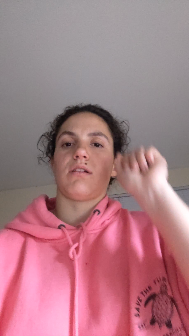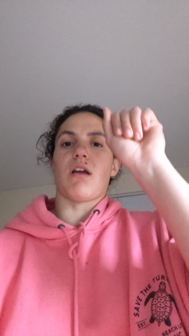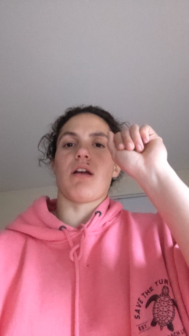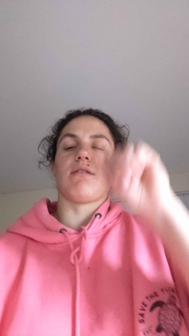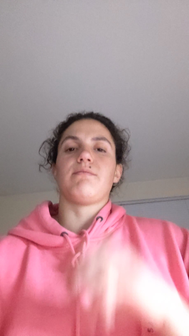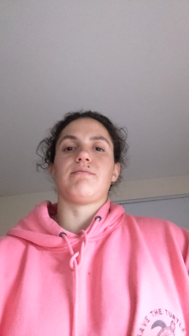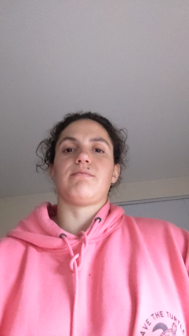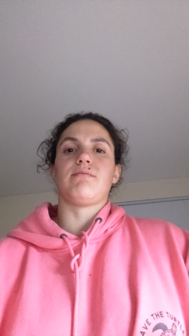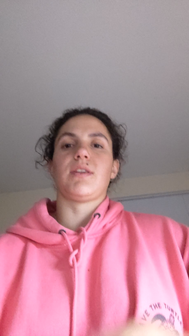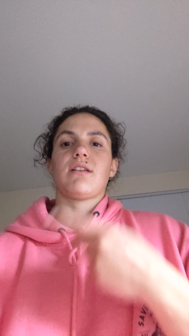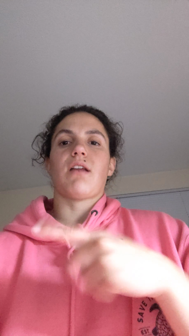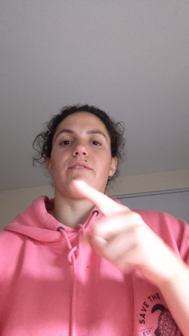knife